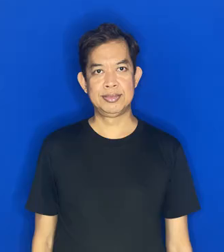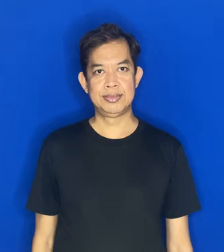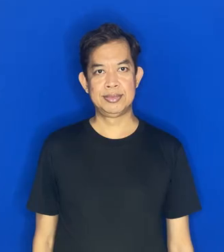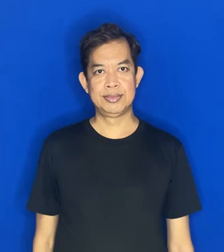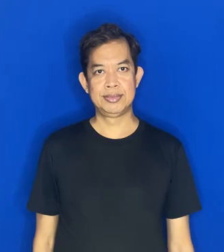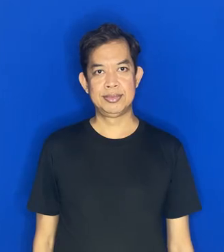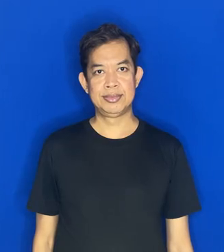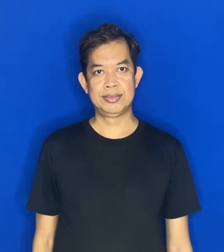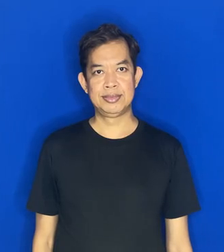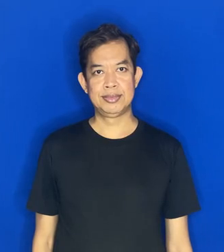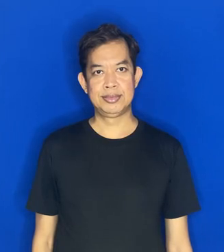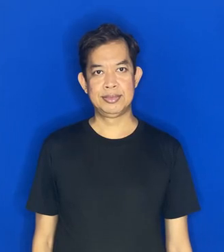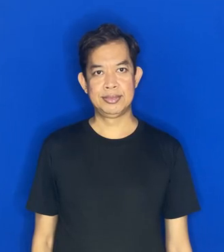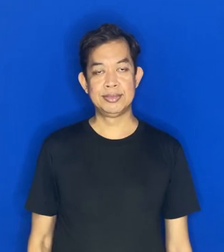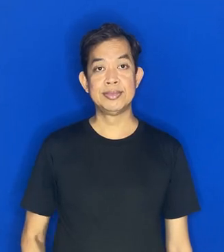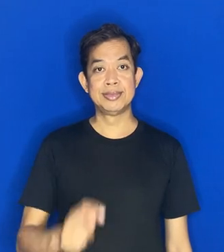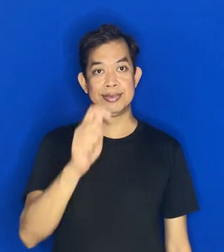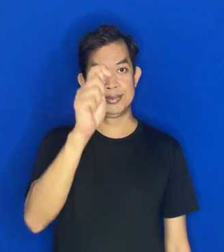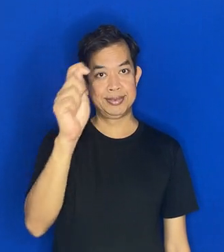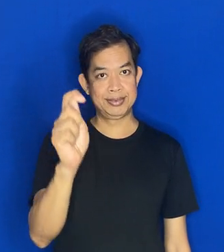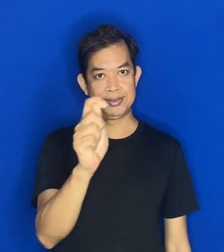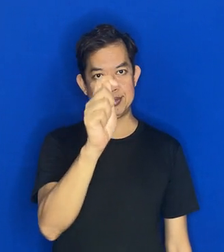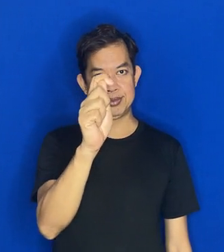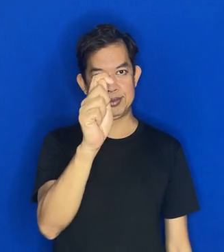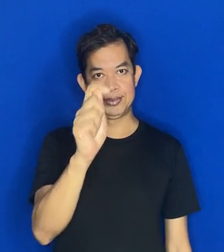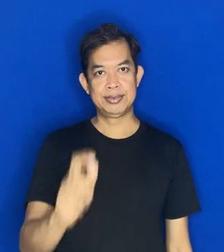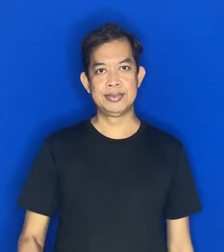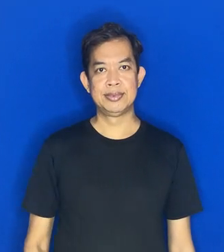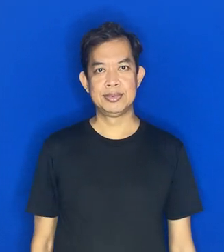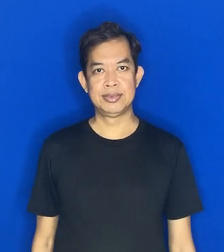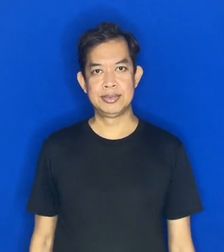tuesday